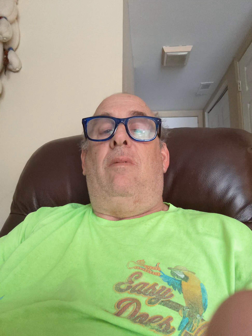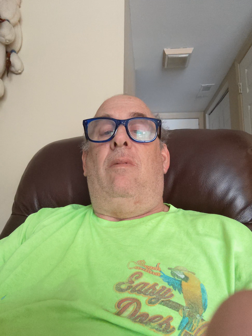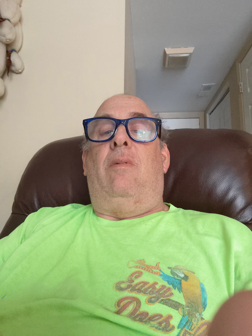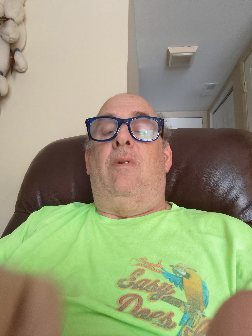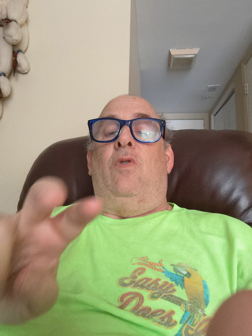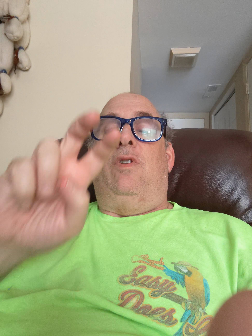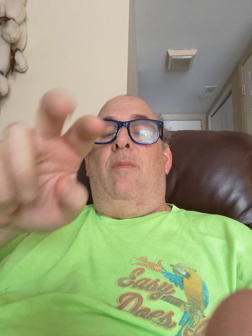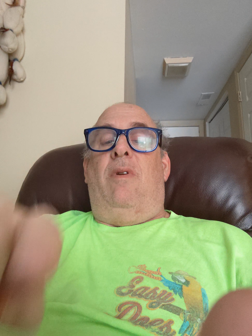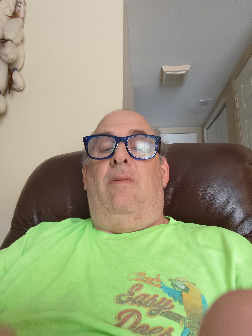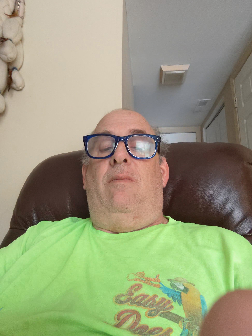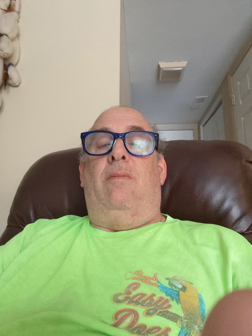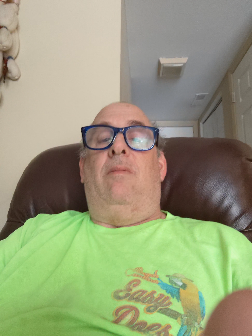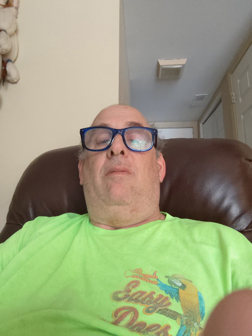jump